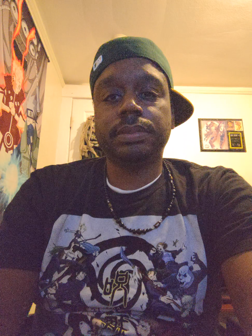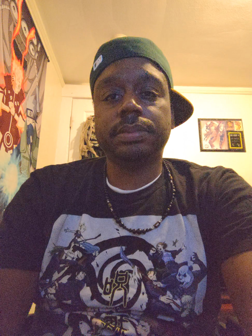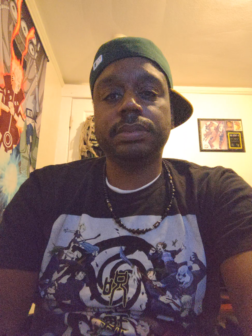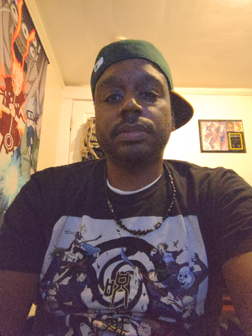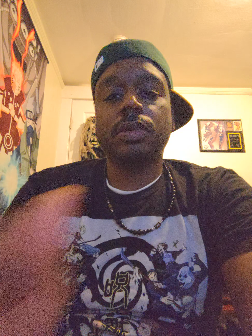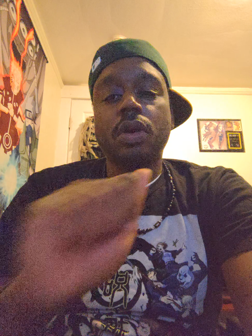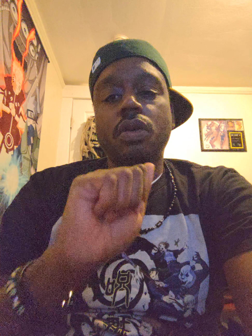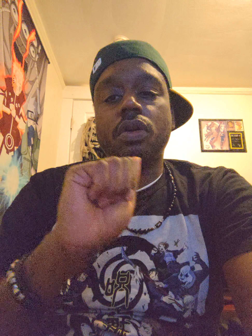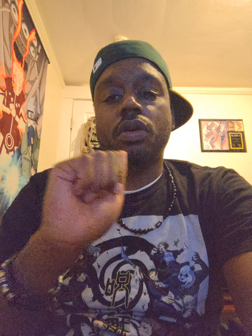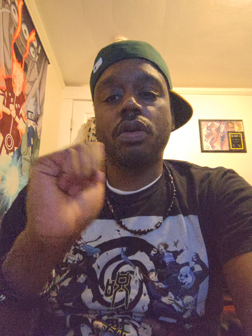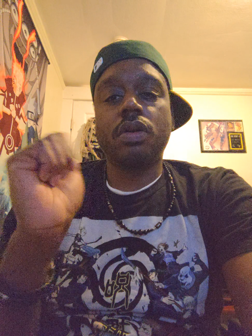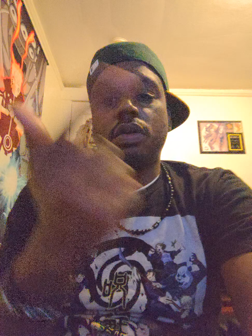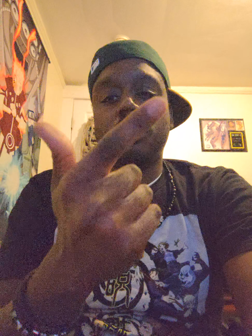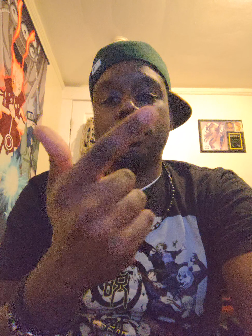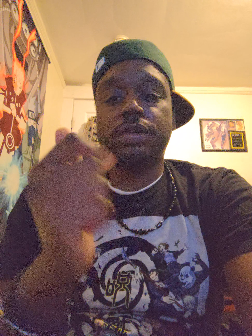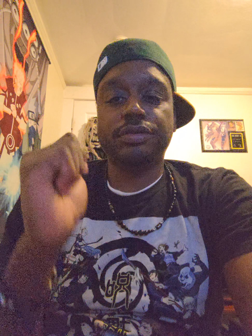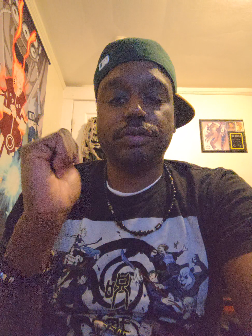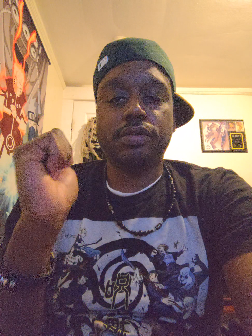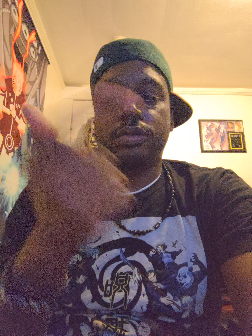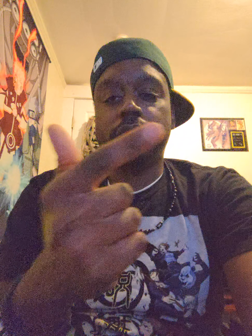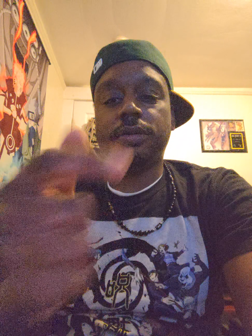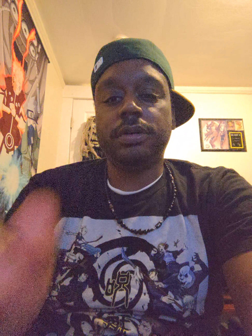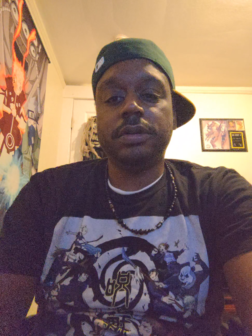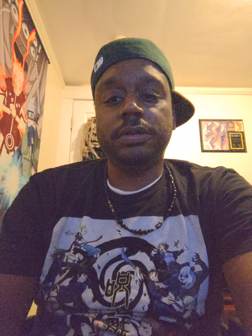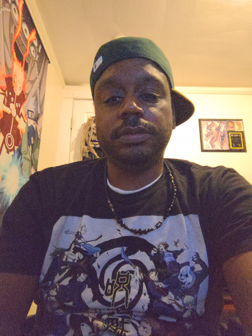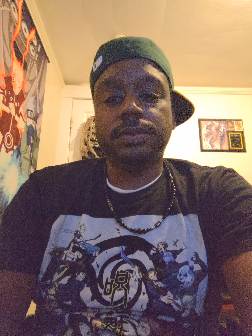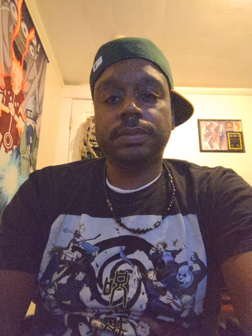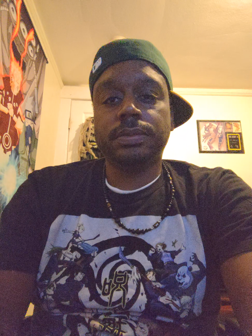all